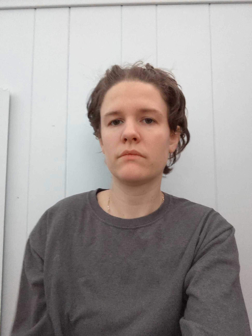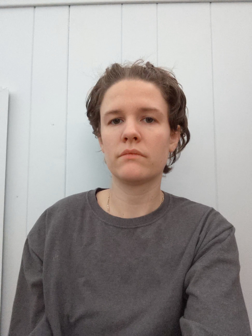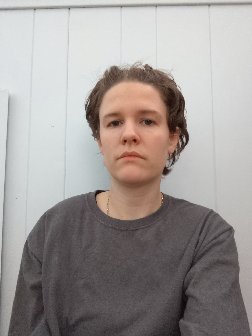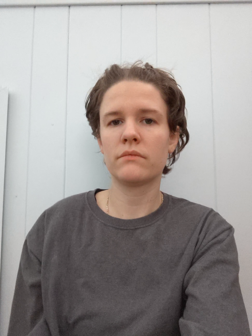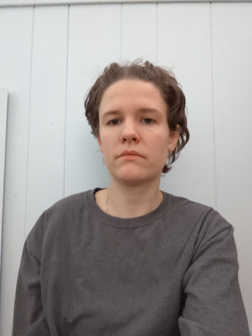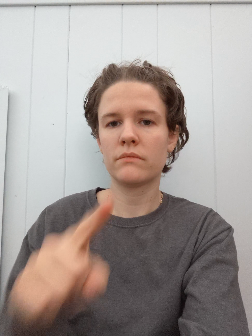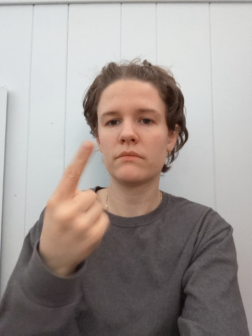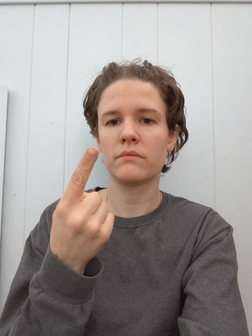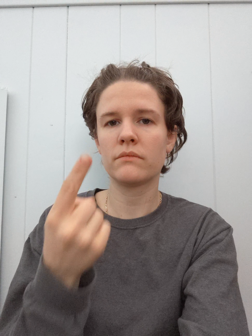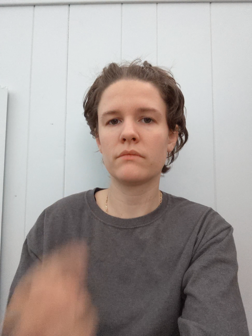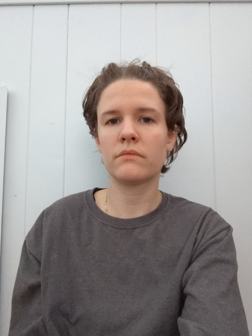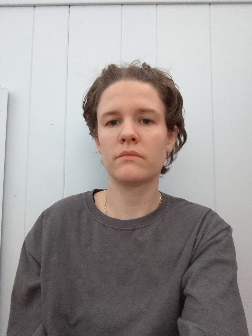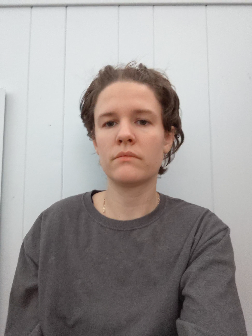first